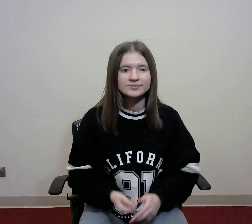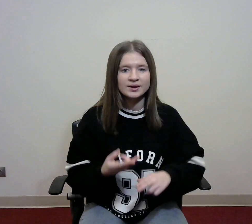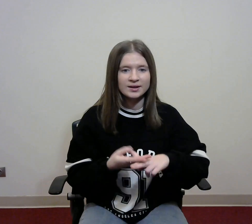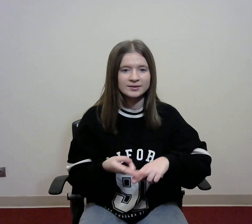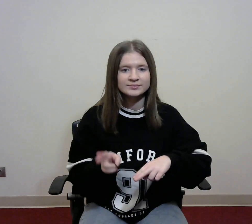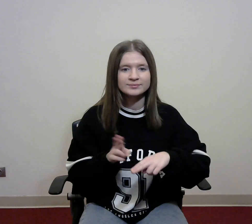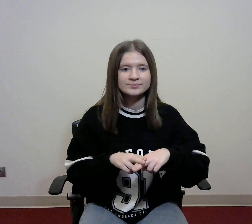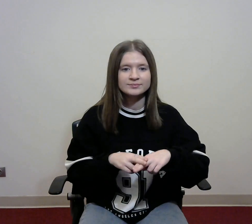bu